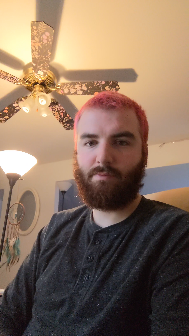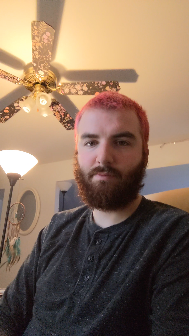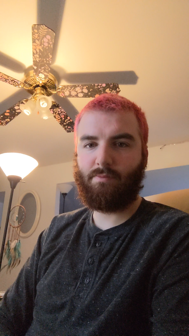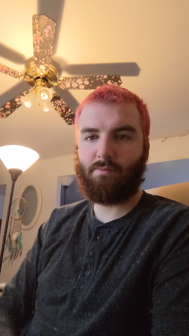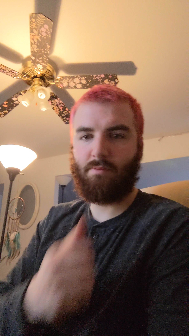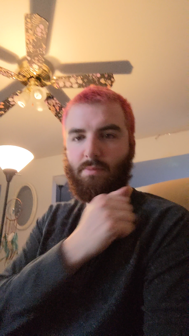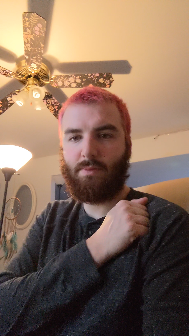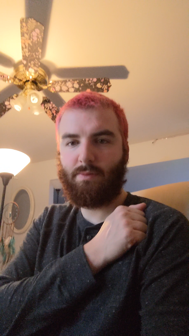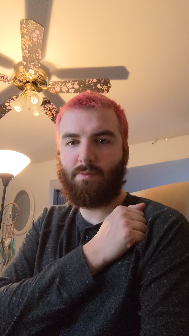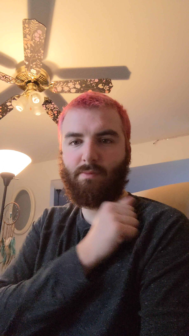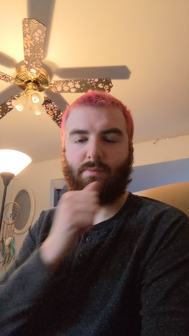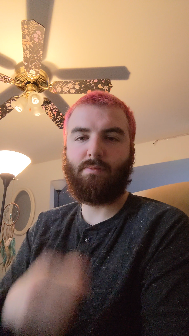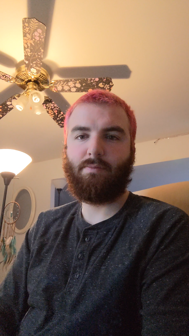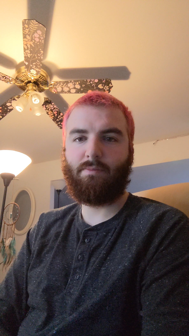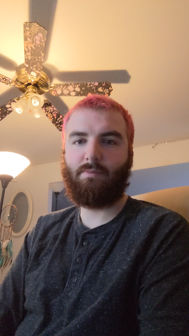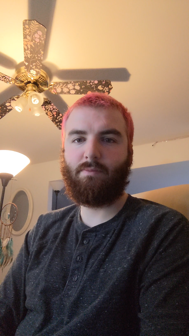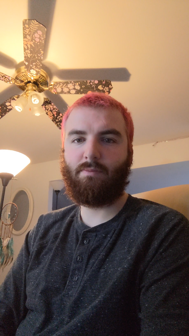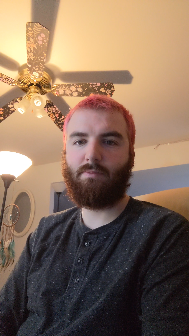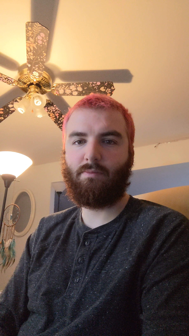hug